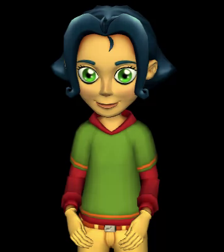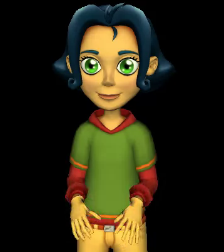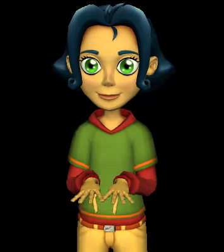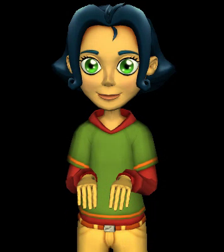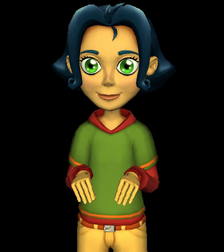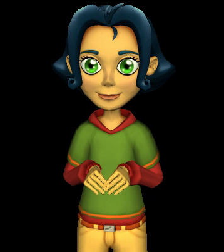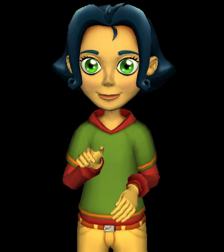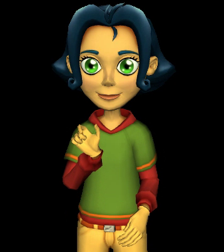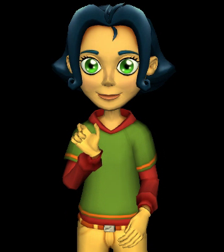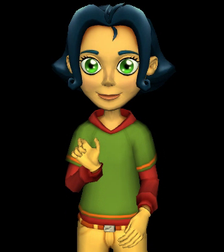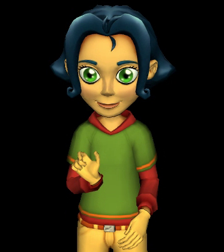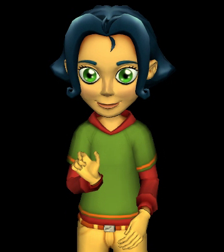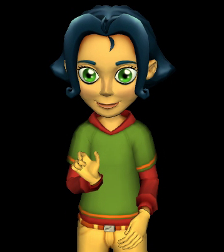فرد من العائلة